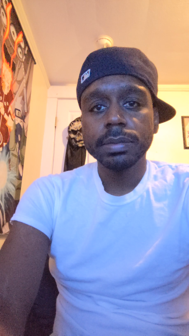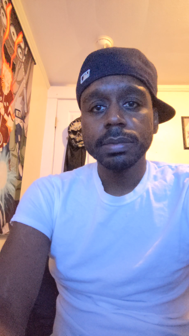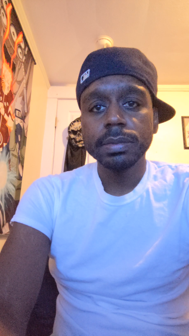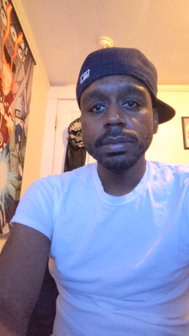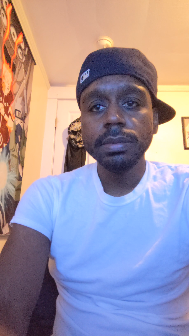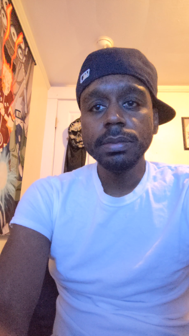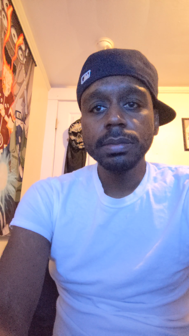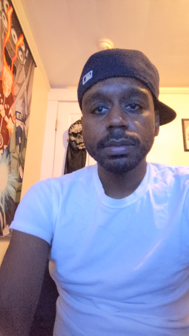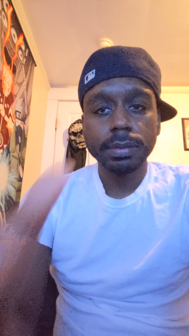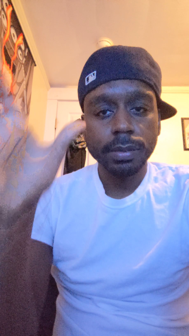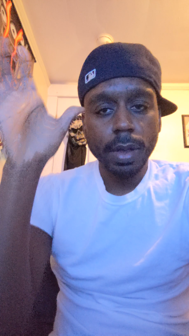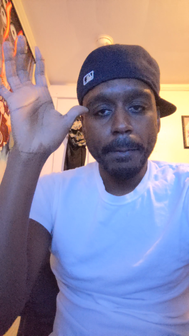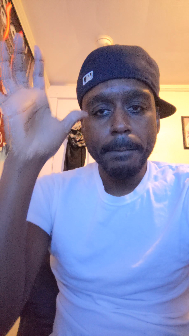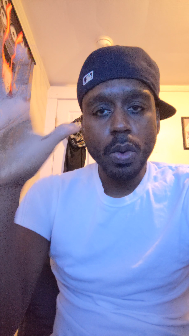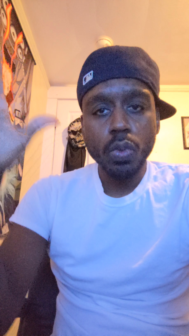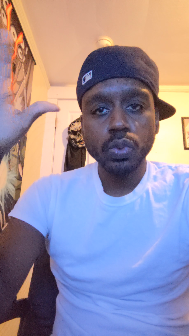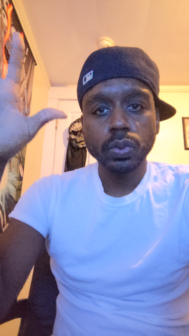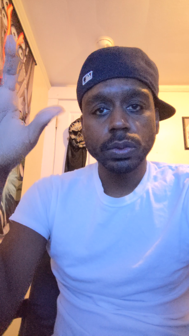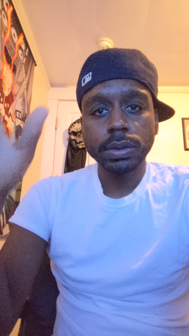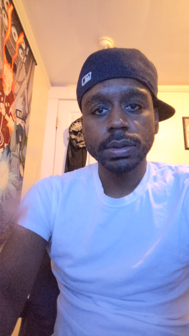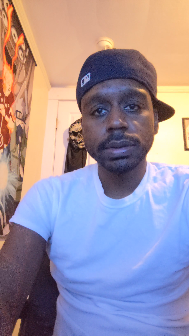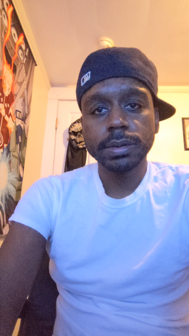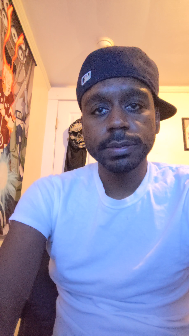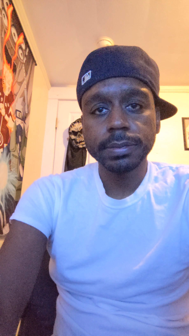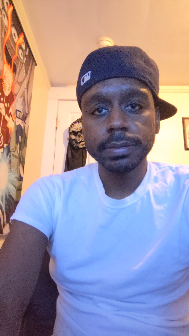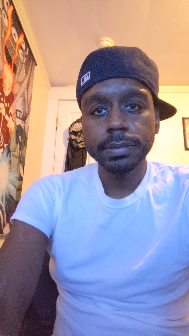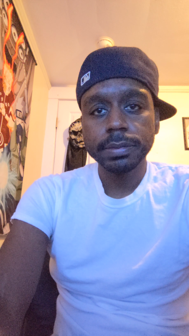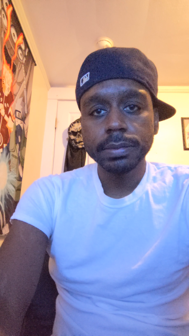moose